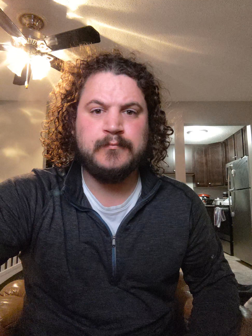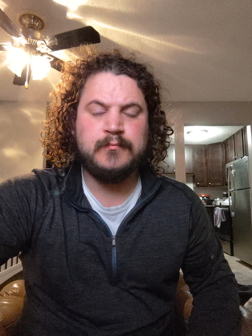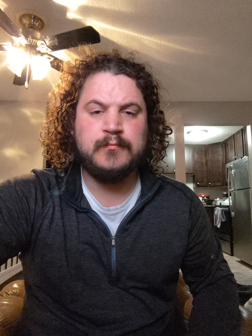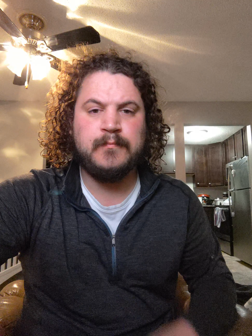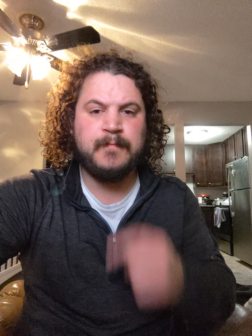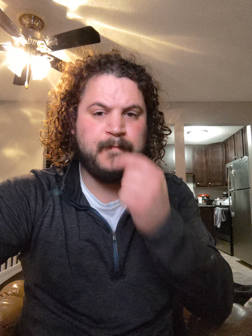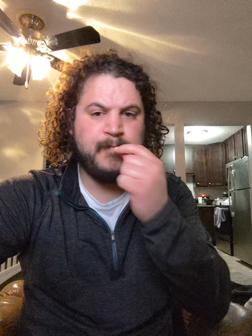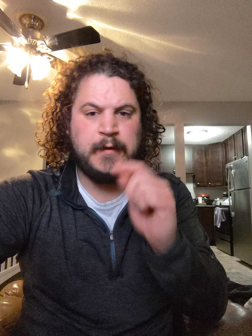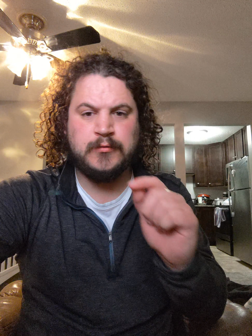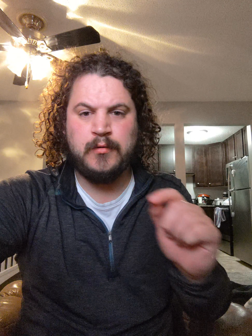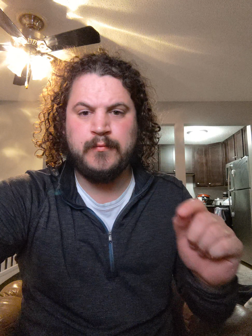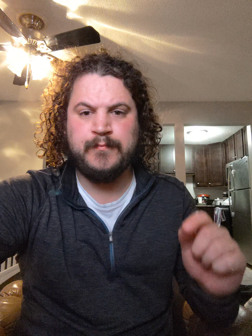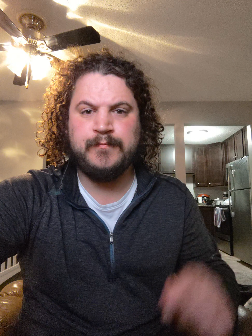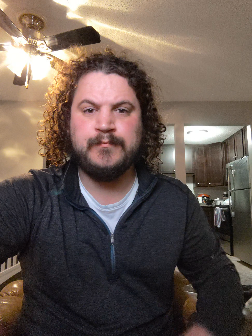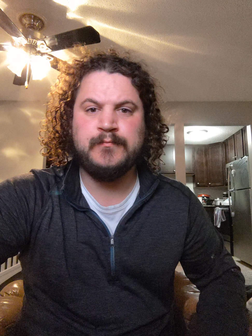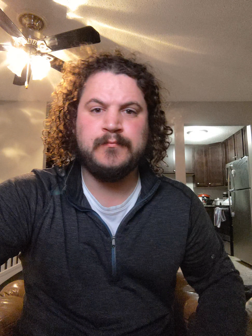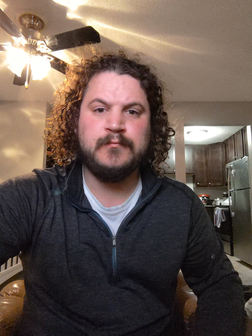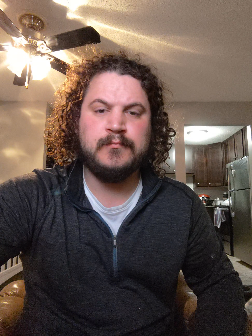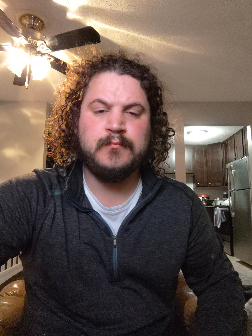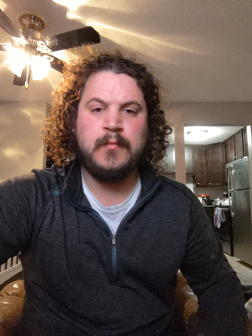pencil